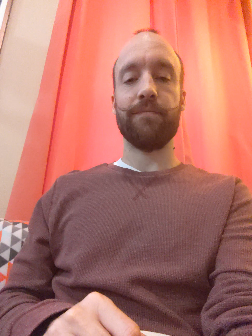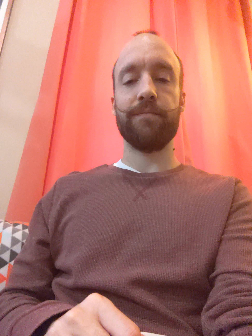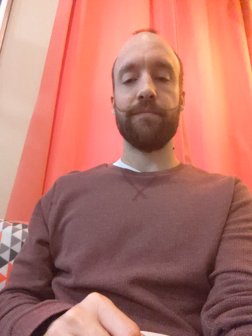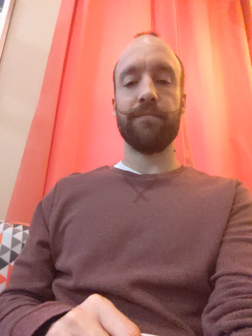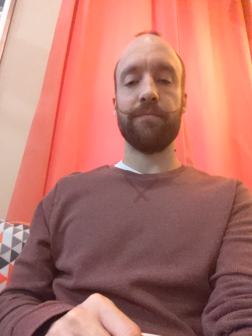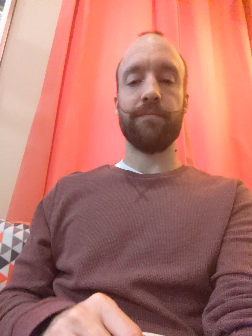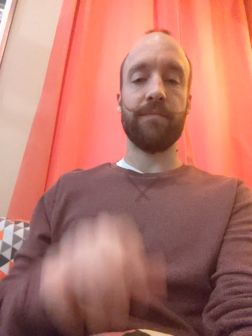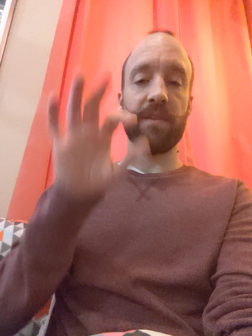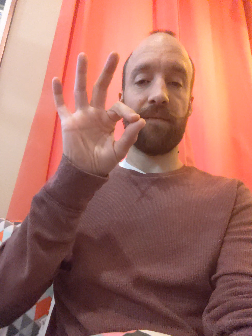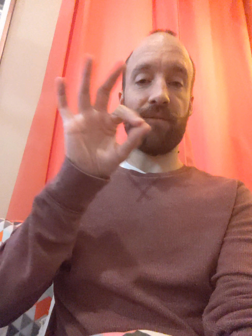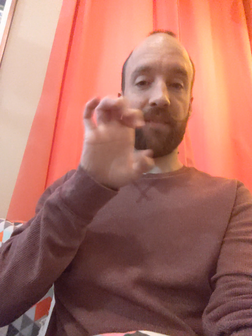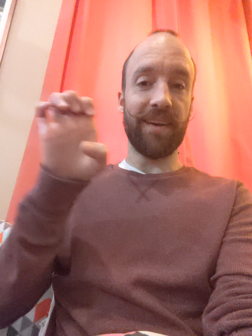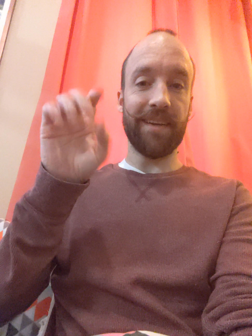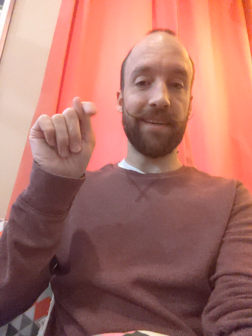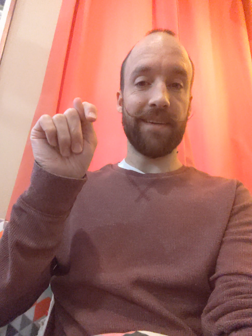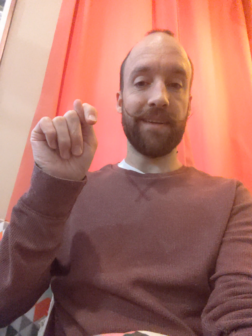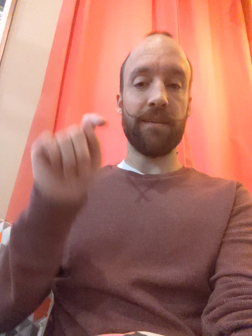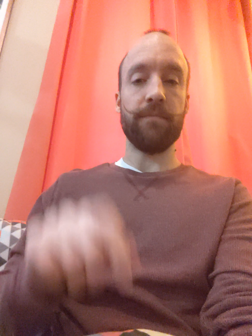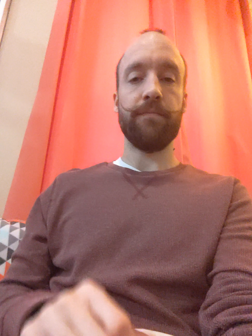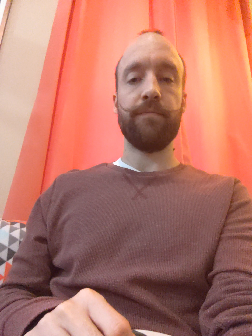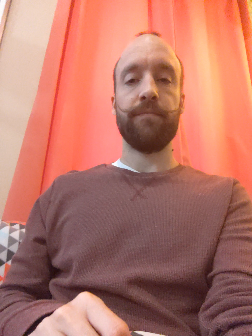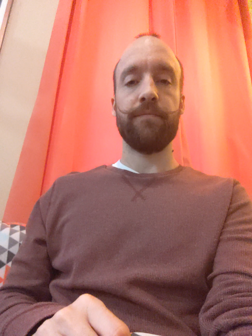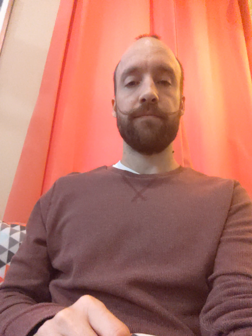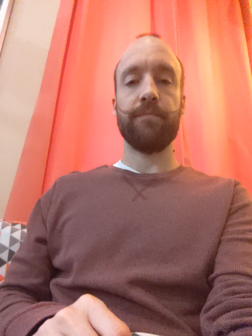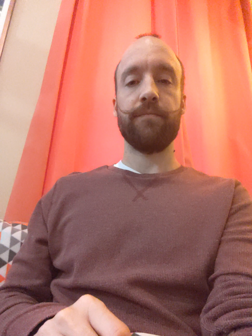feet